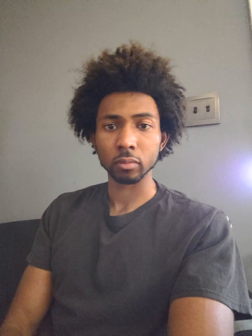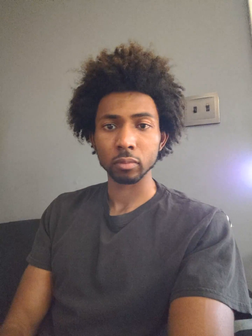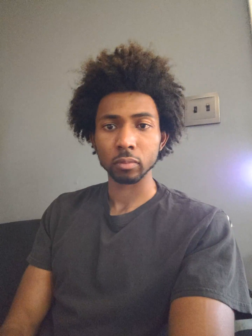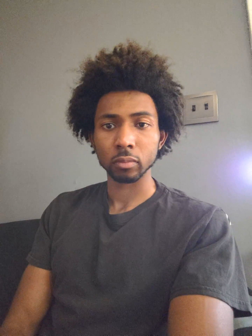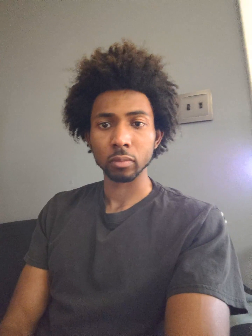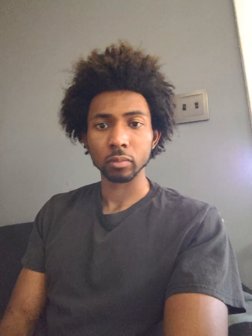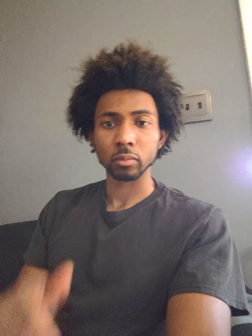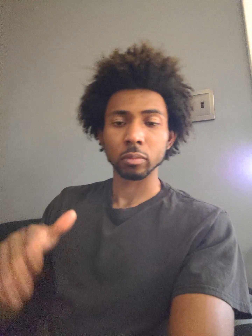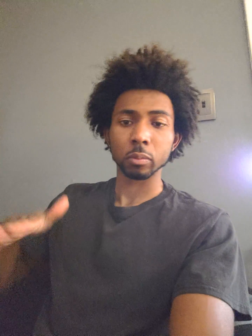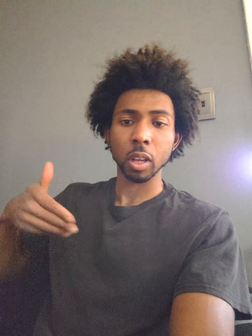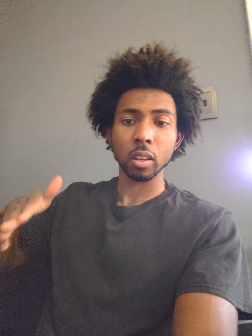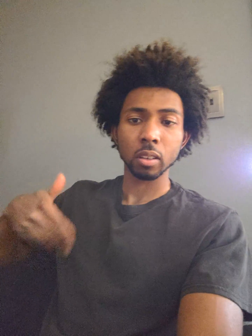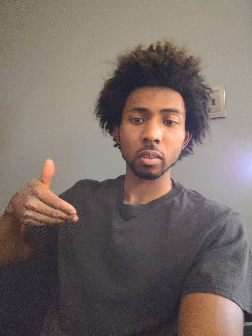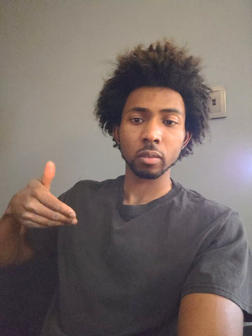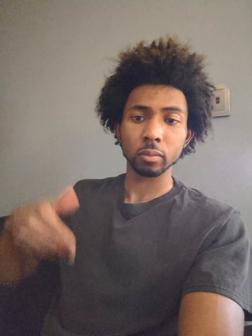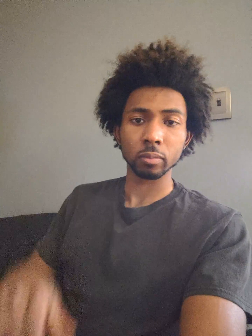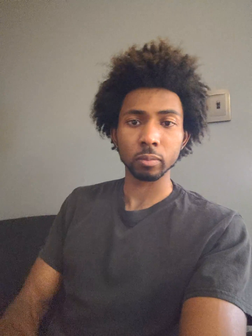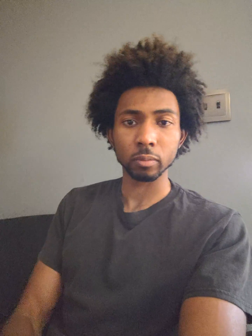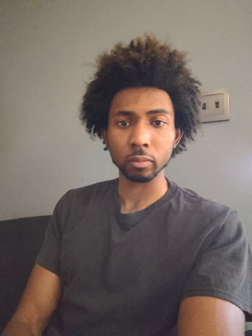pants